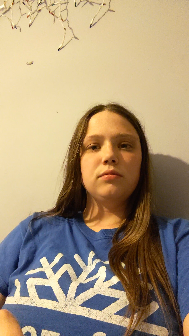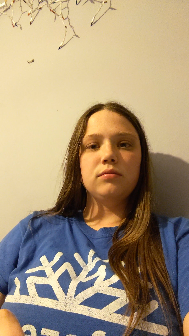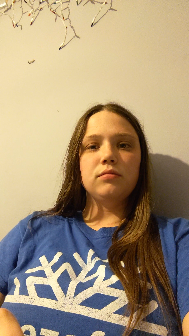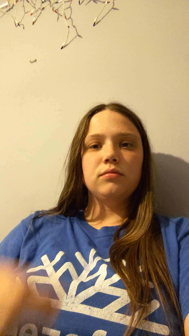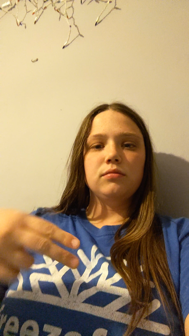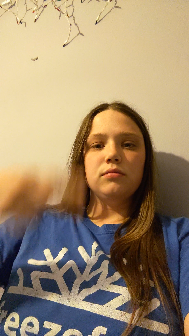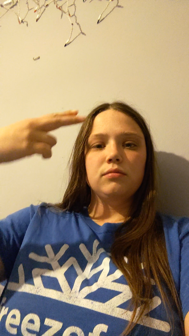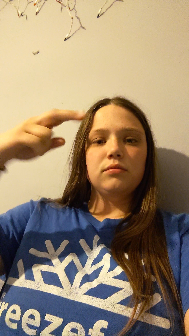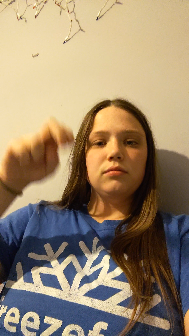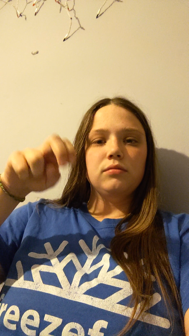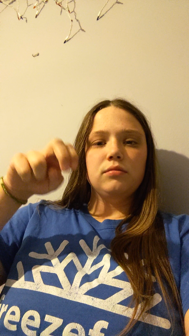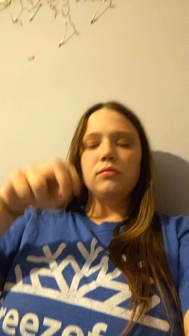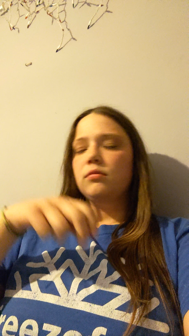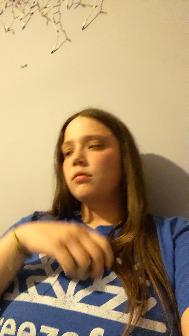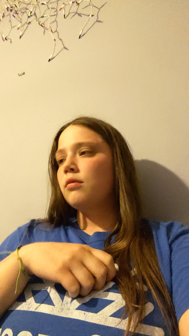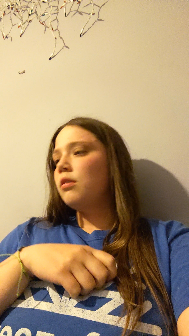high chair